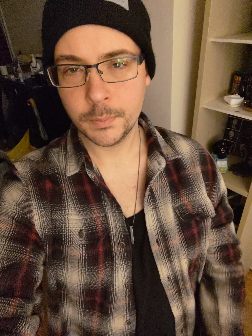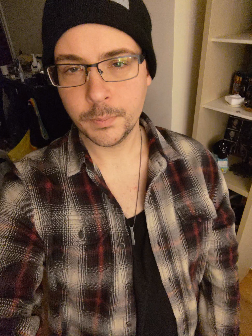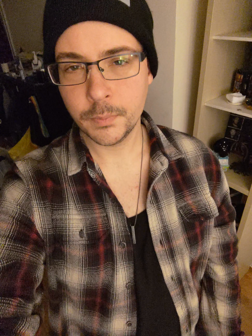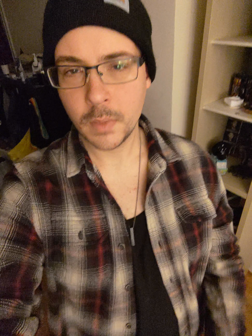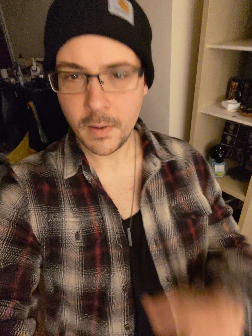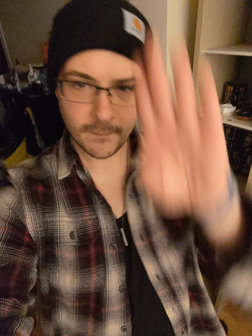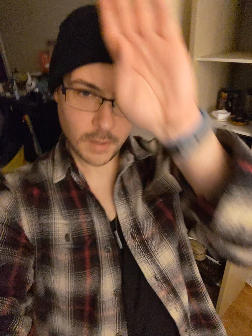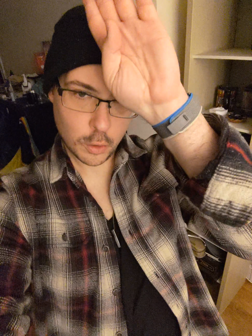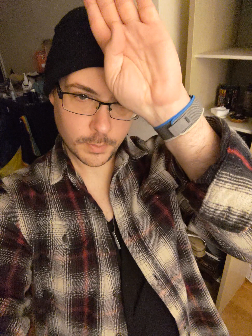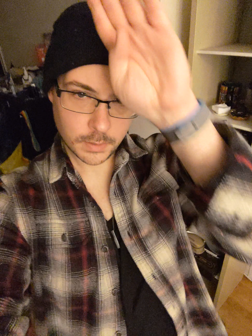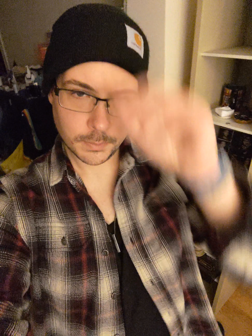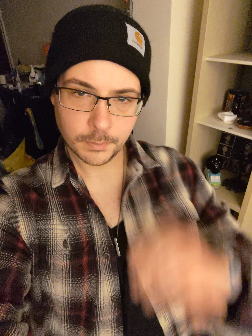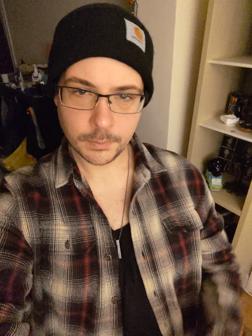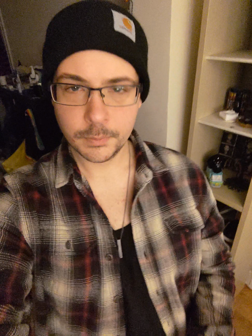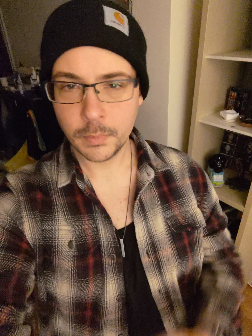fireman